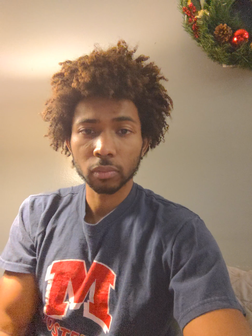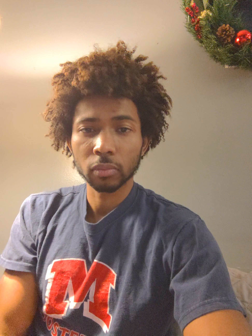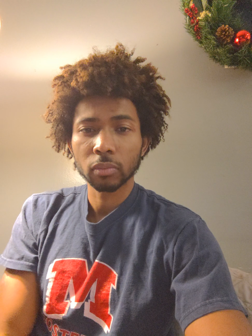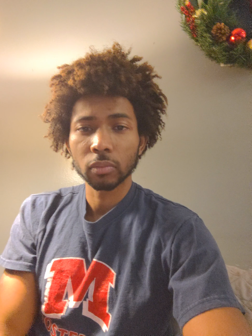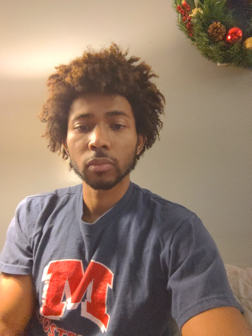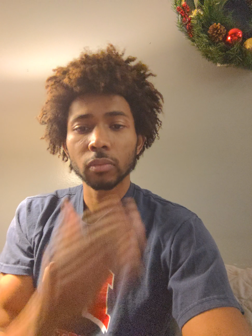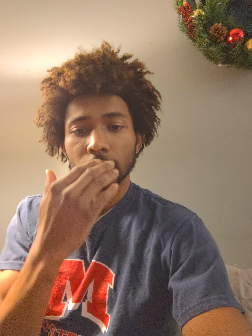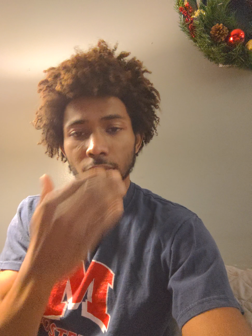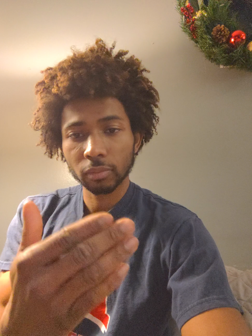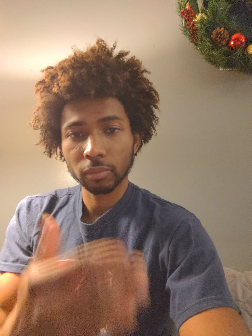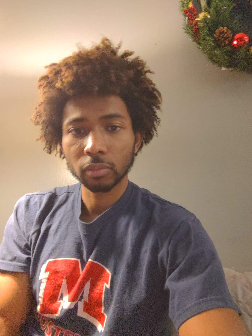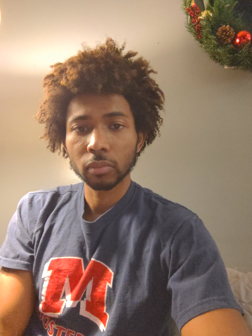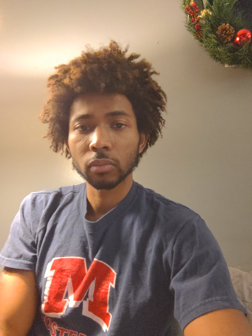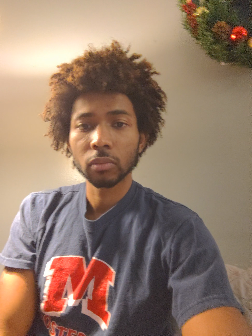thank you